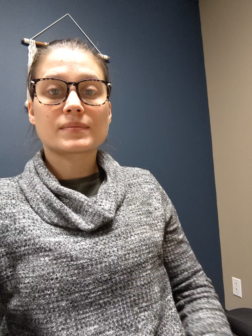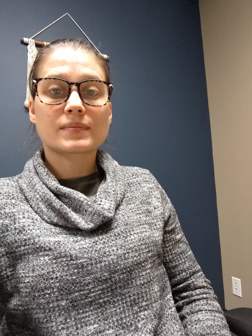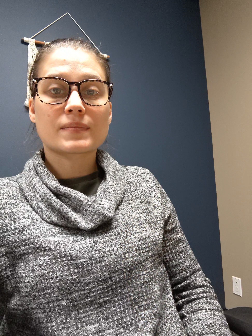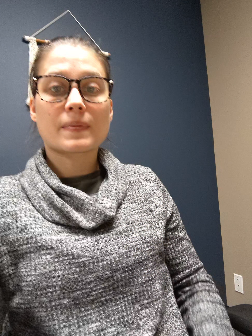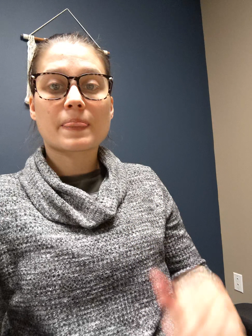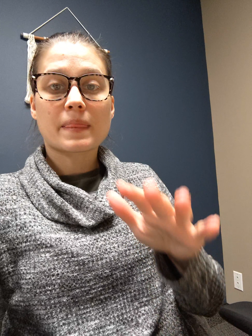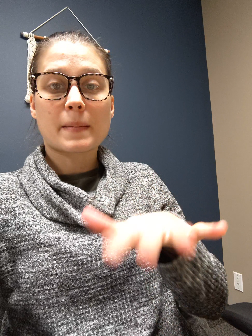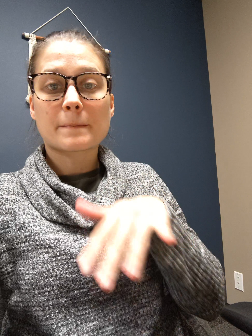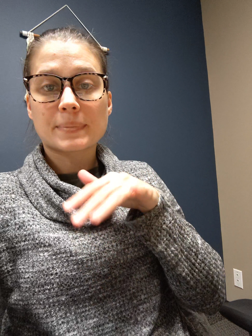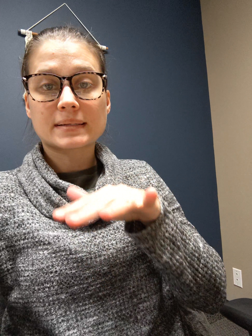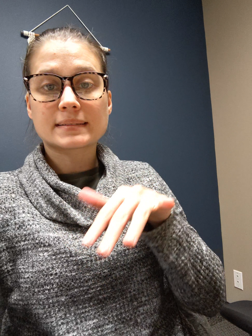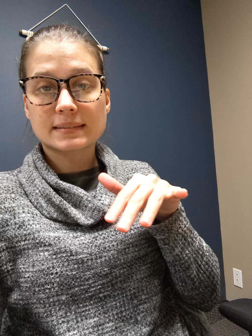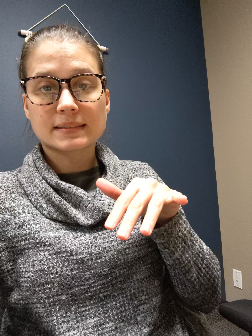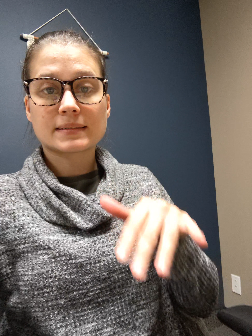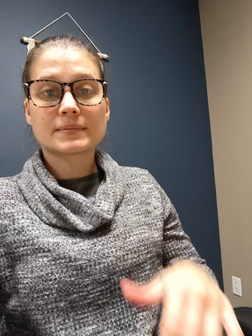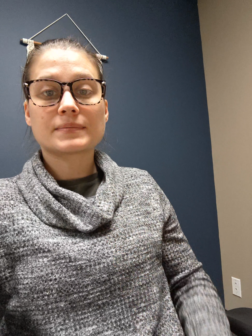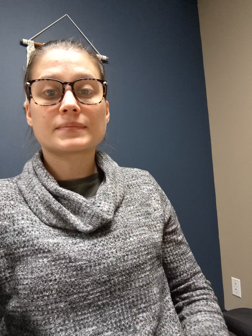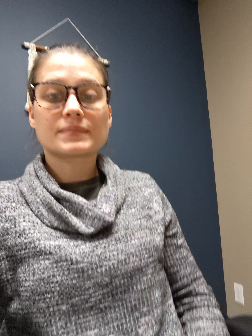mitten